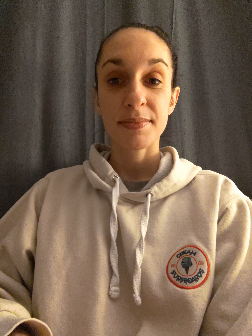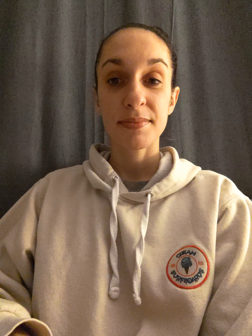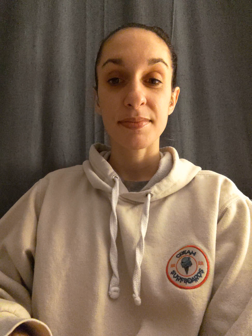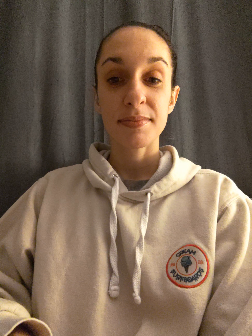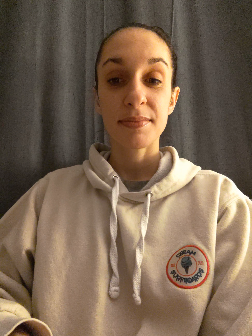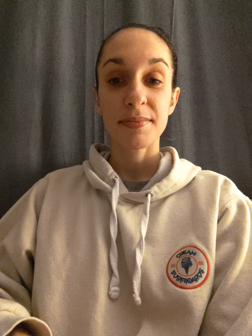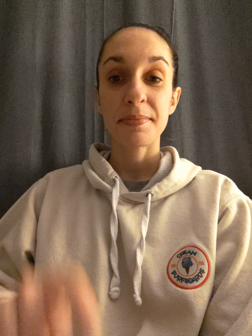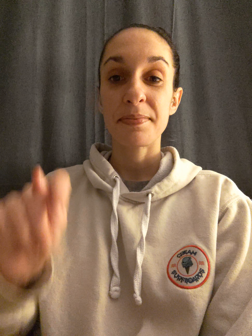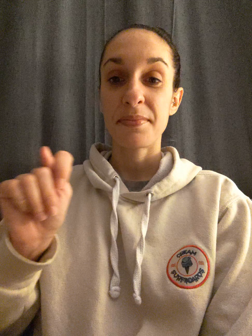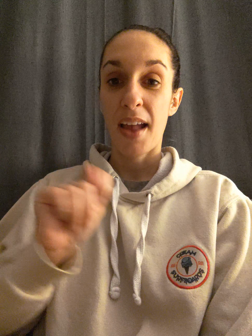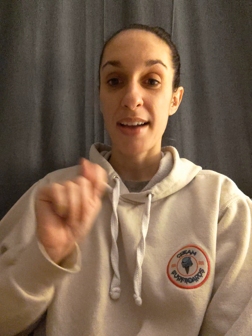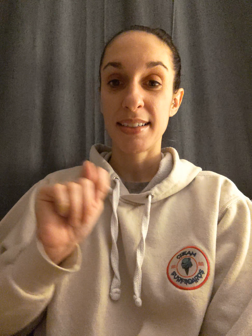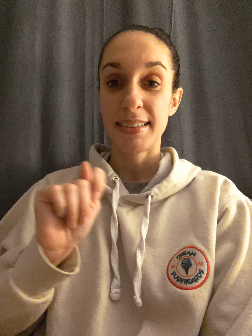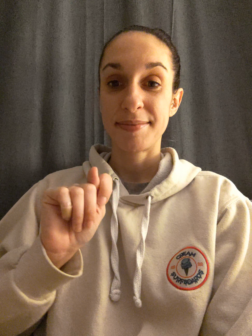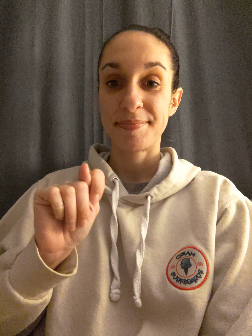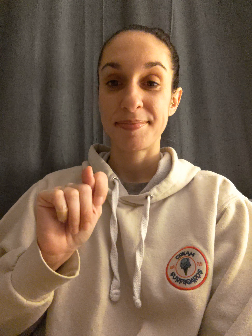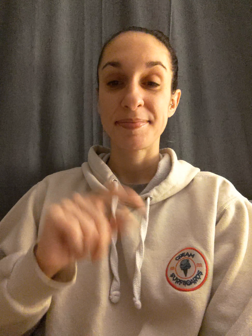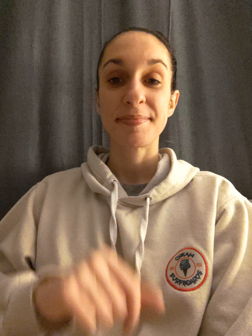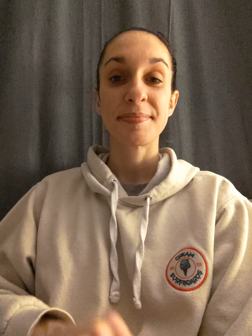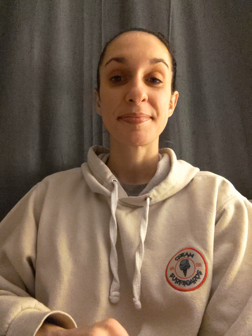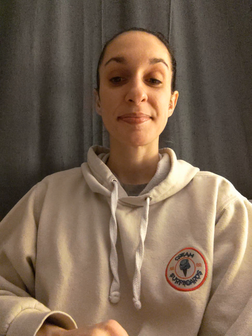potty